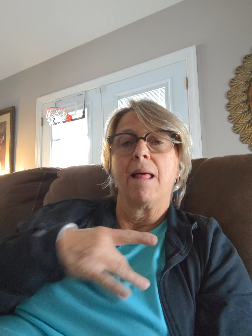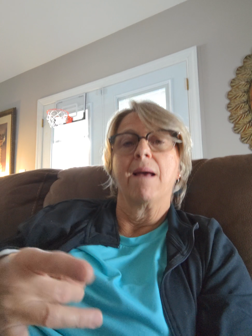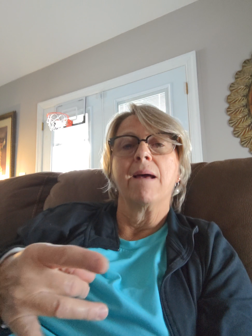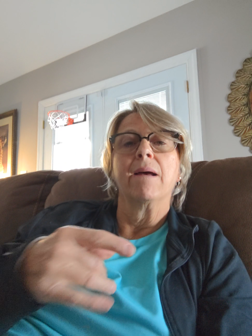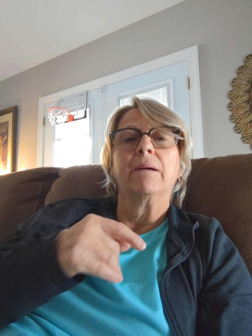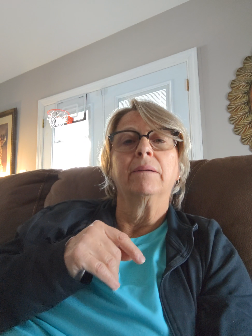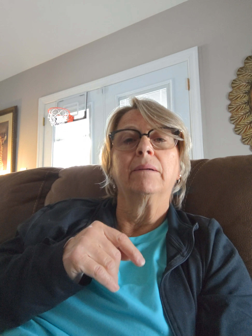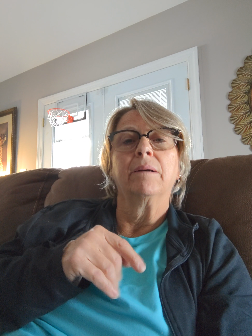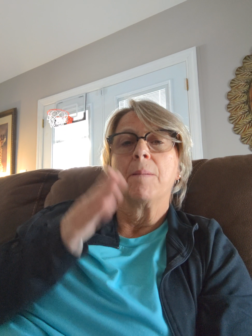like